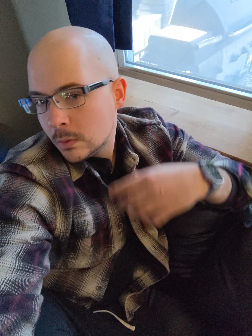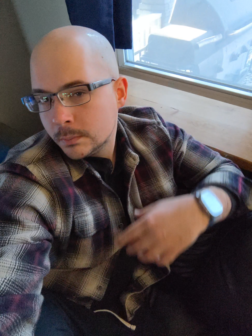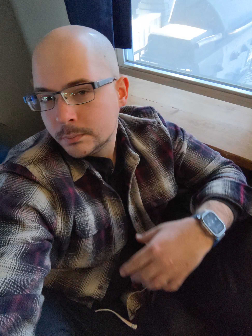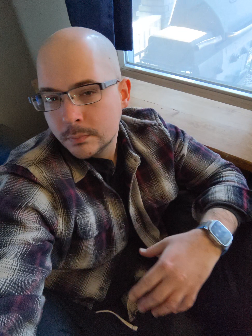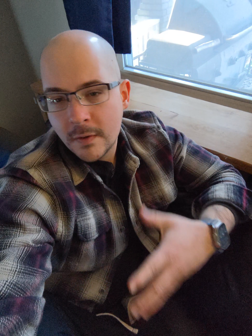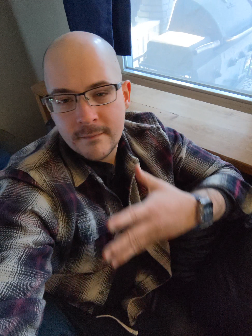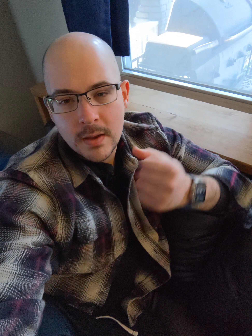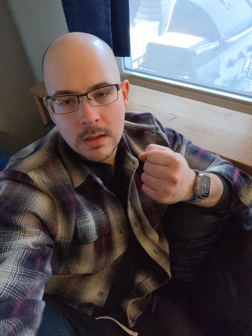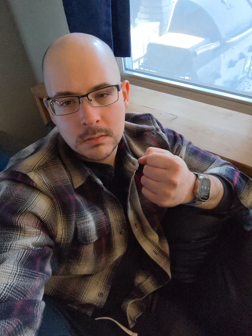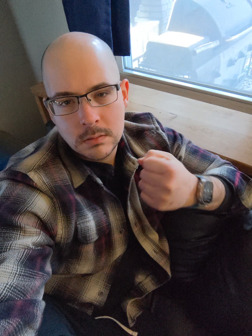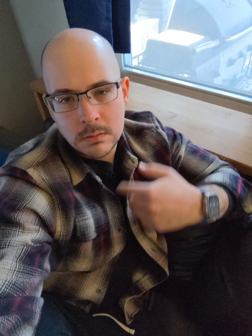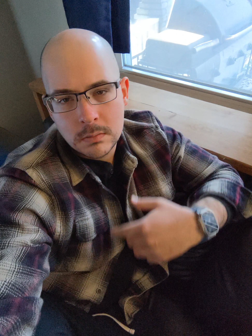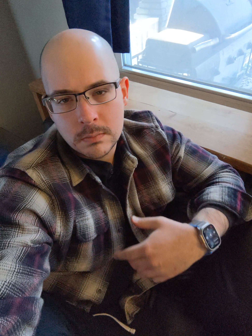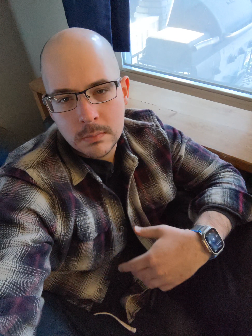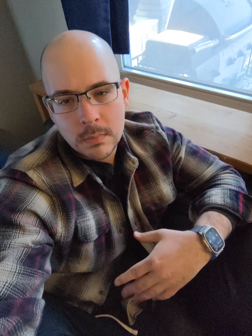fast